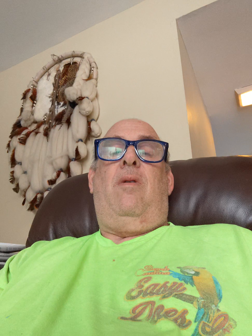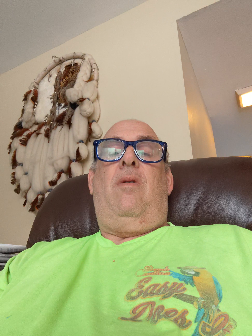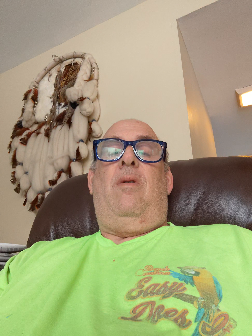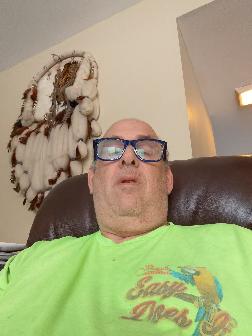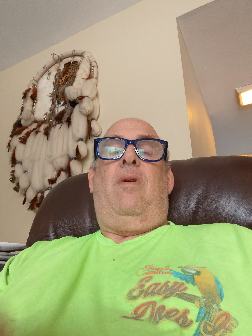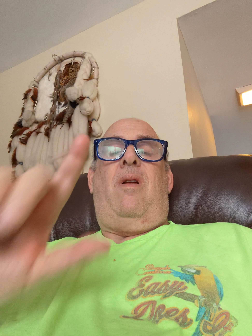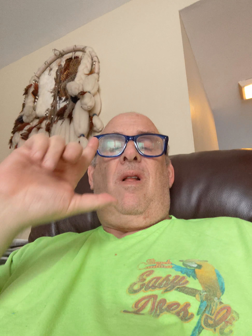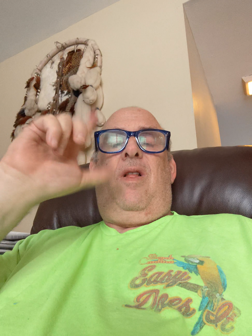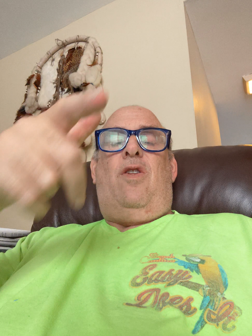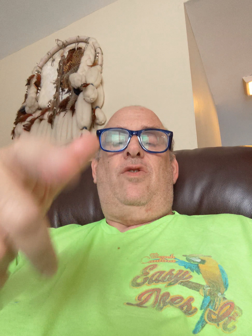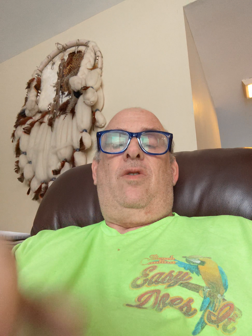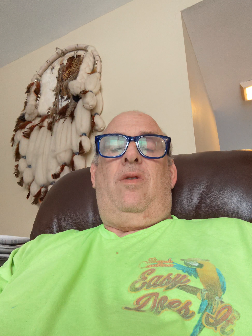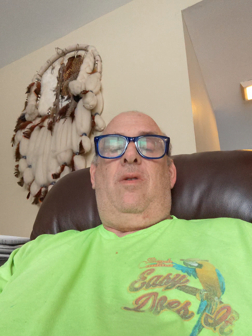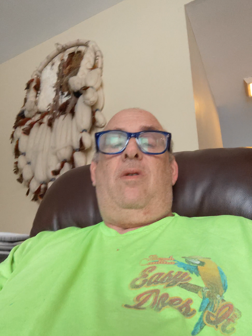later